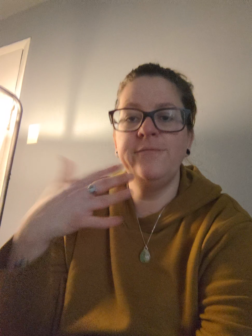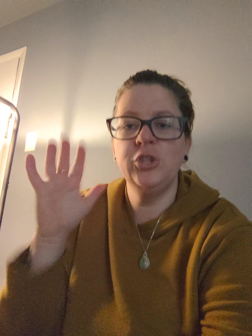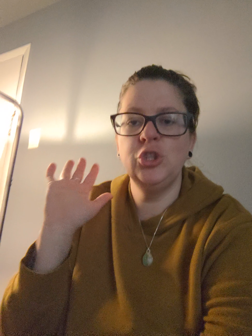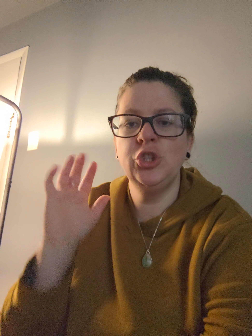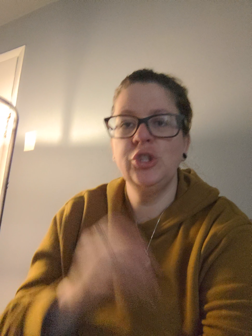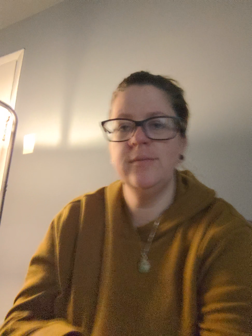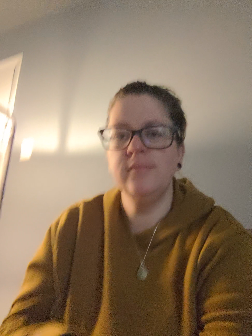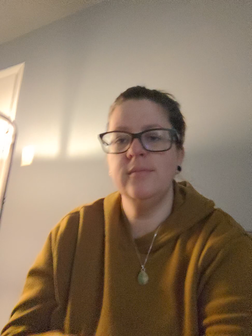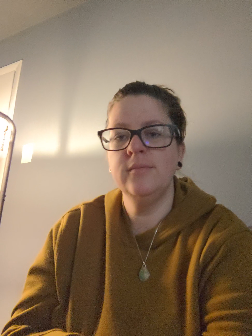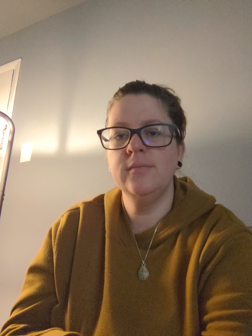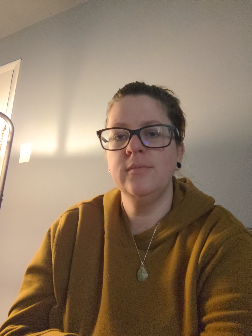finish